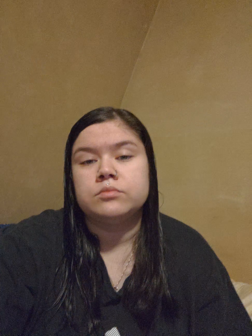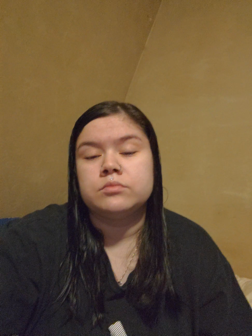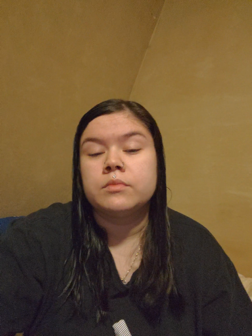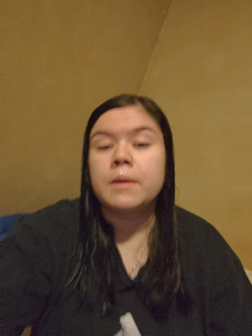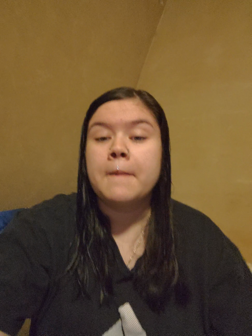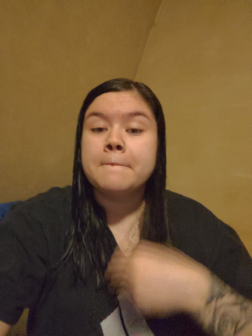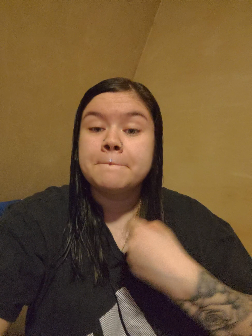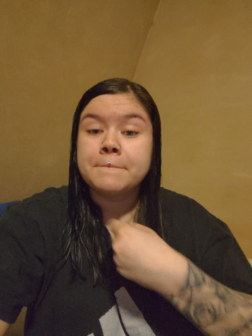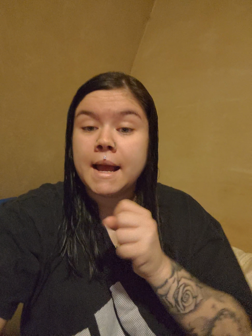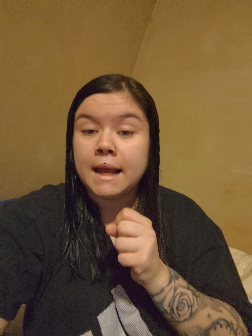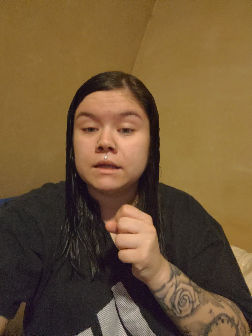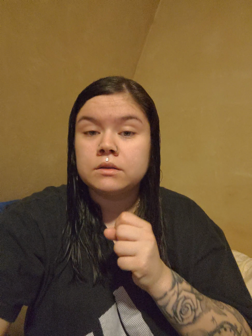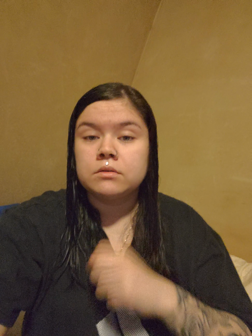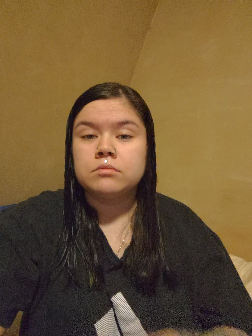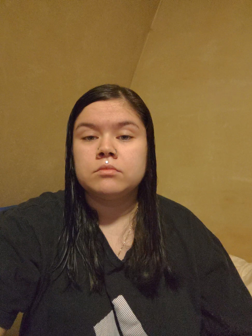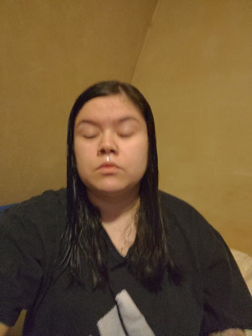make